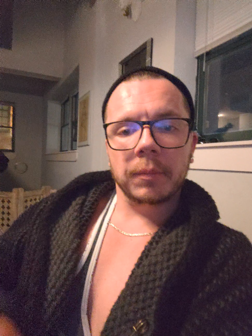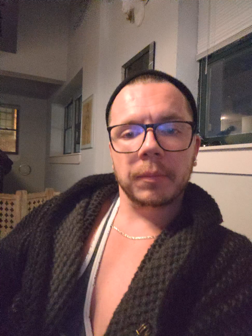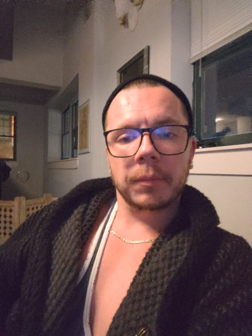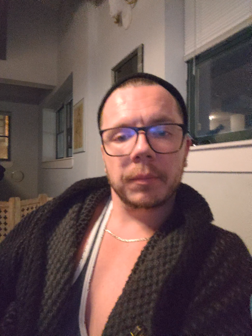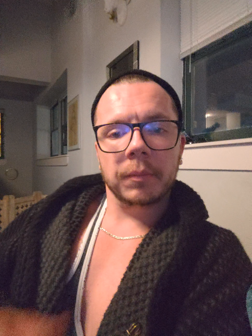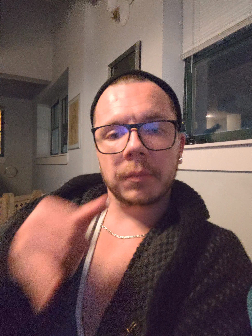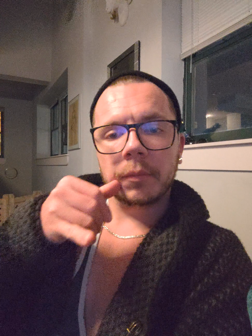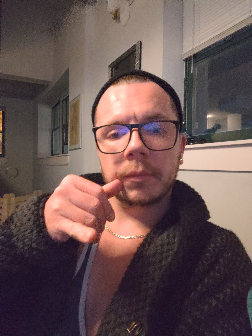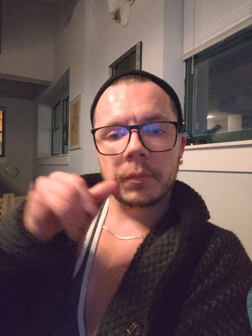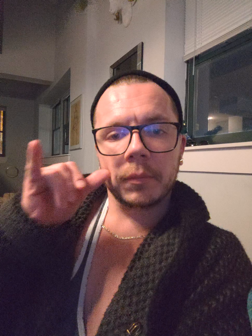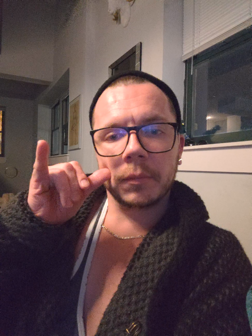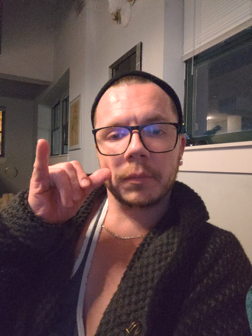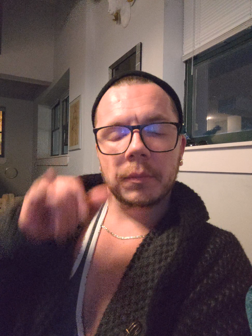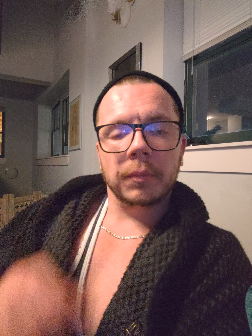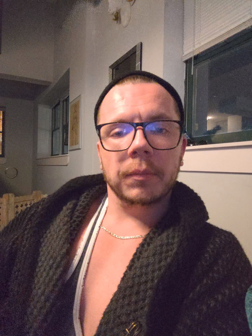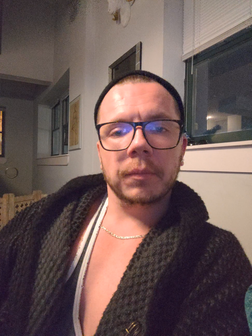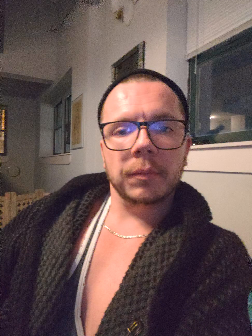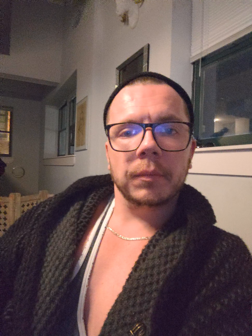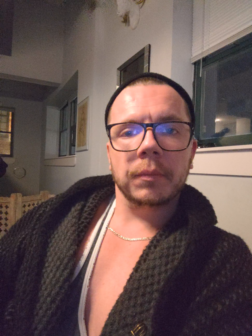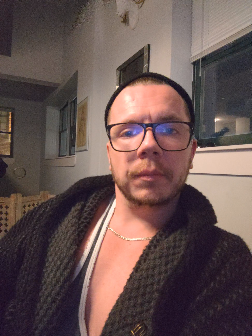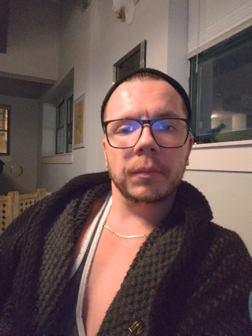yesterday